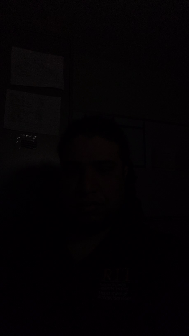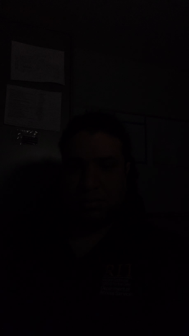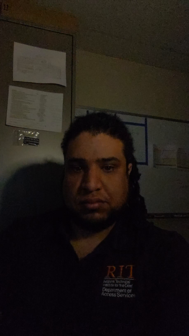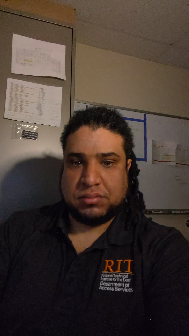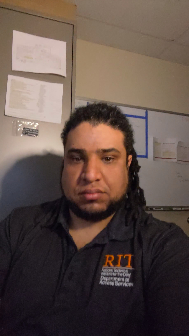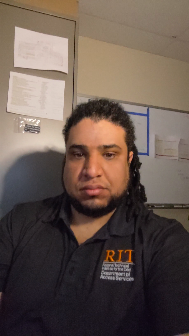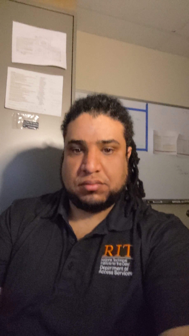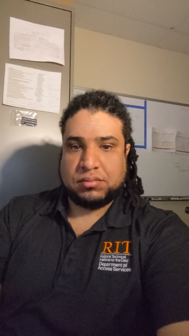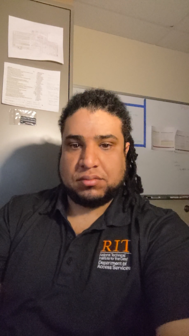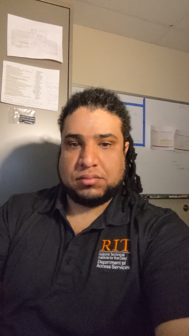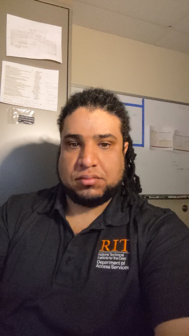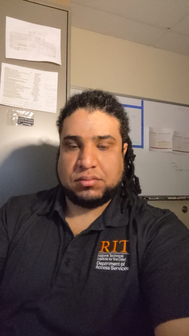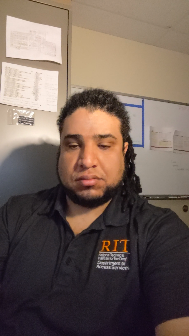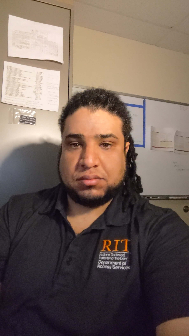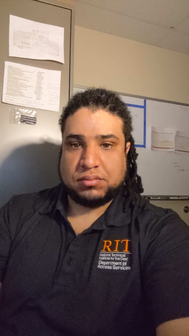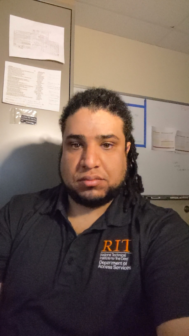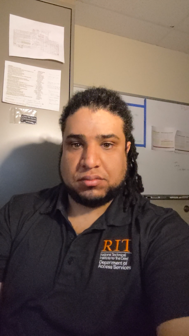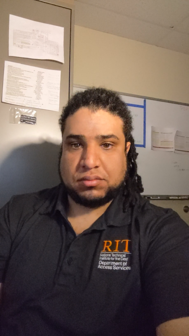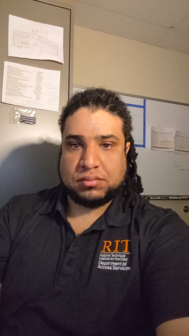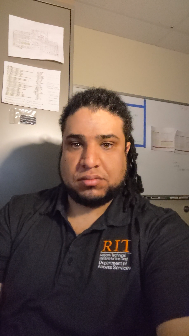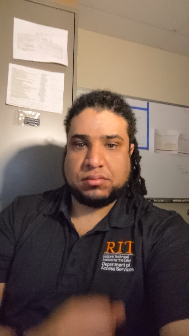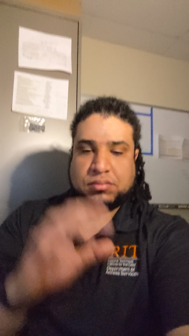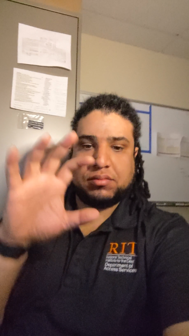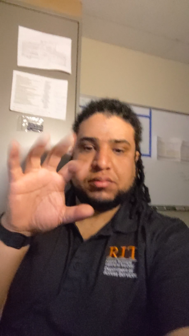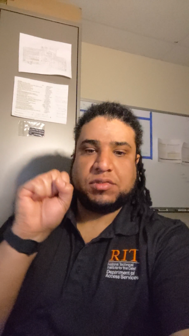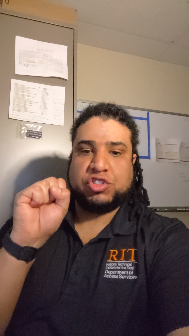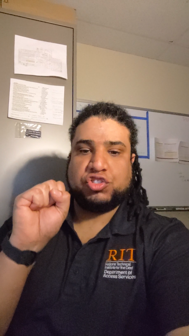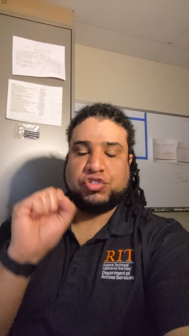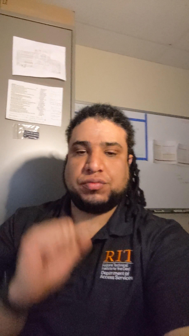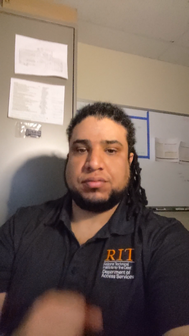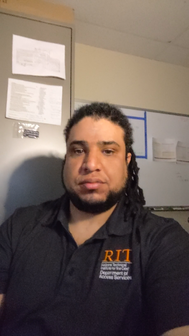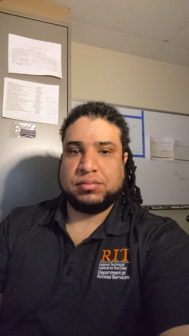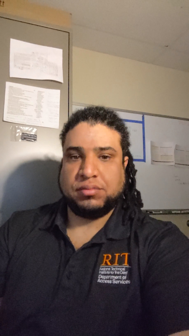catch